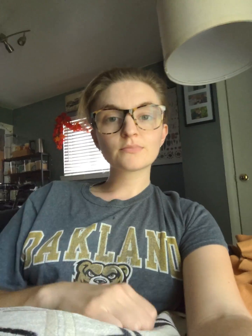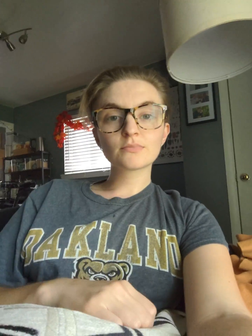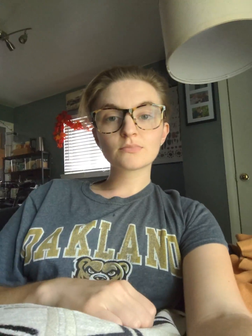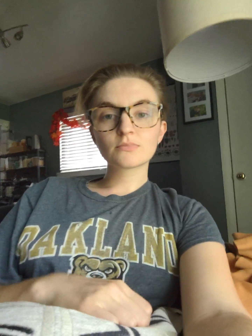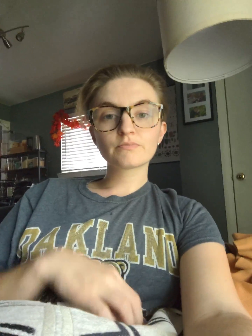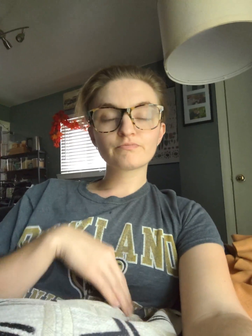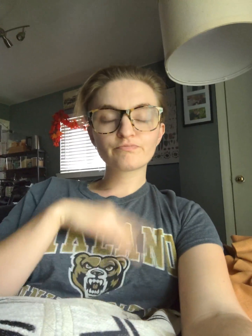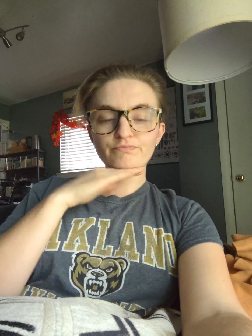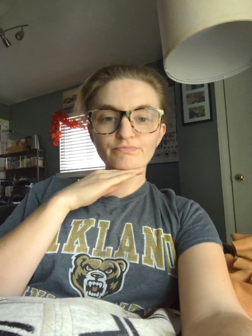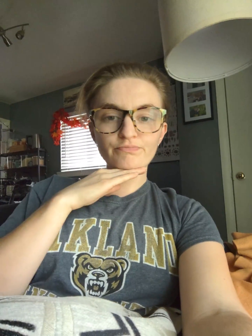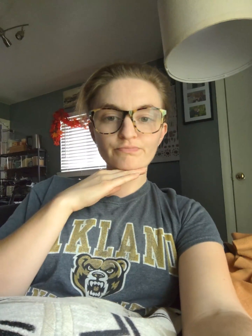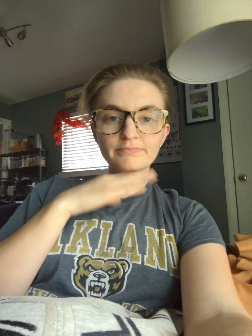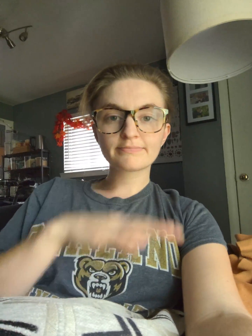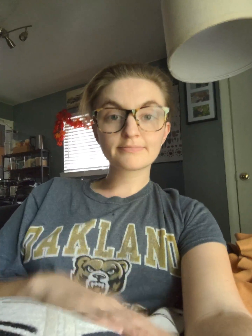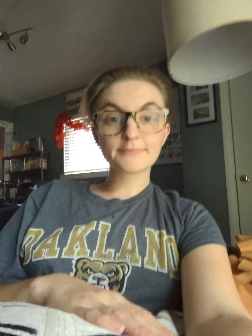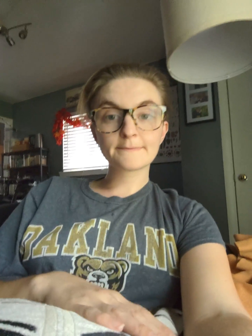full